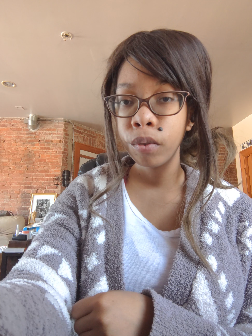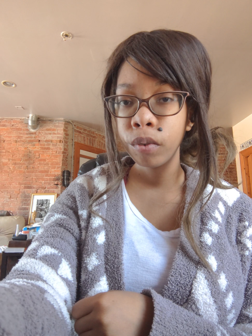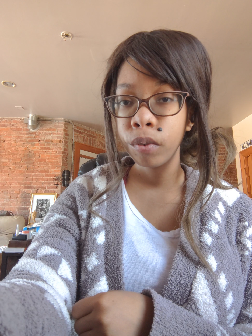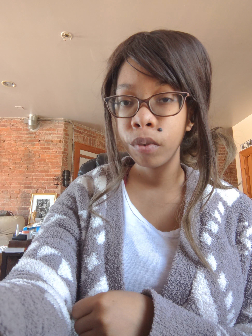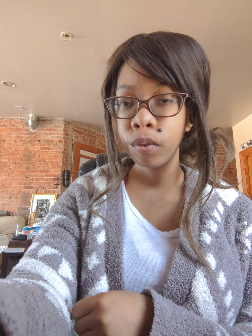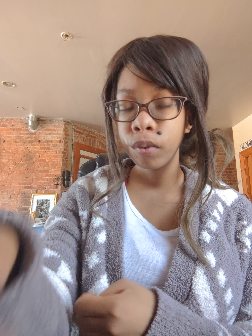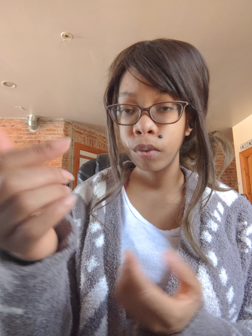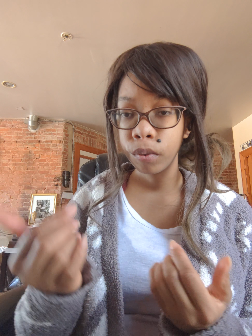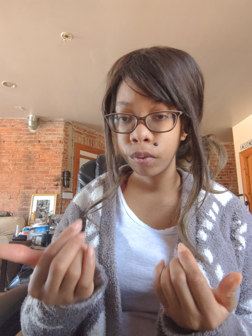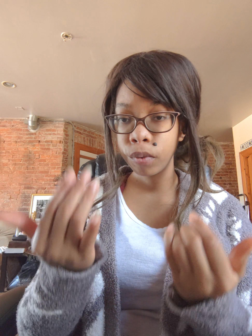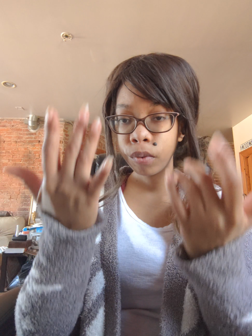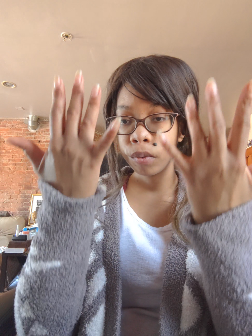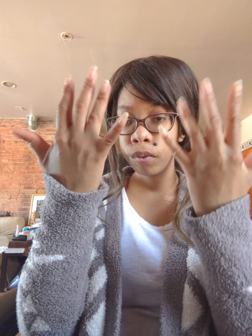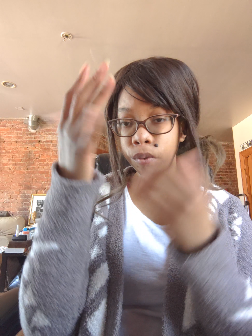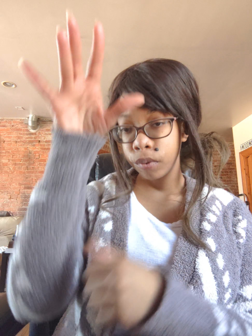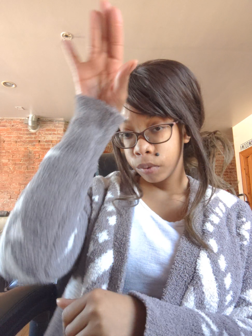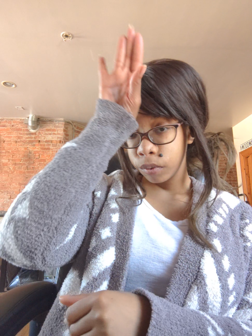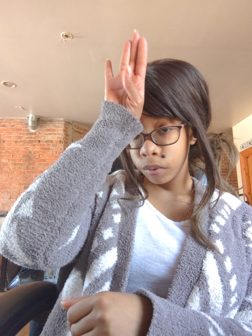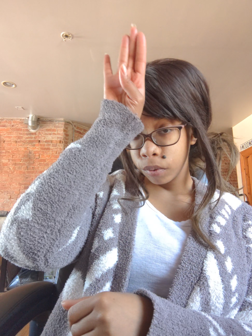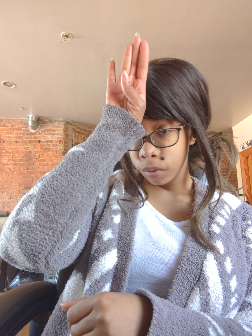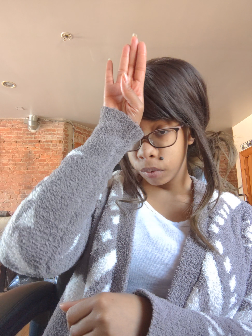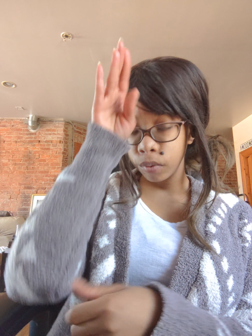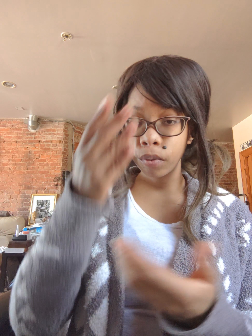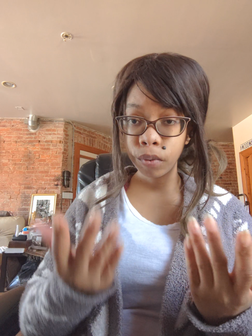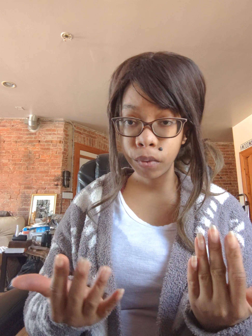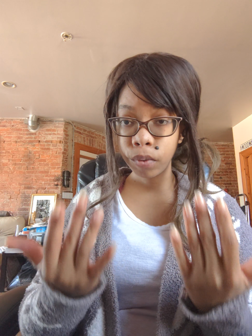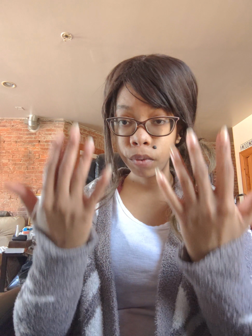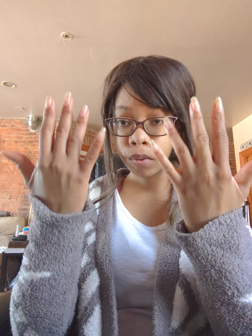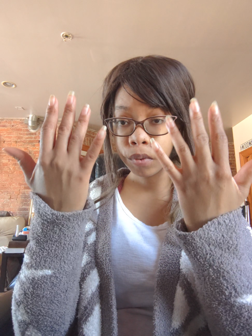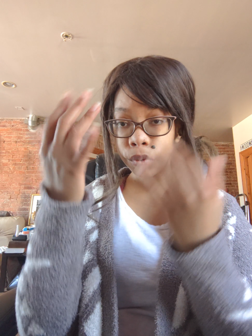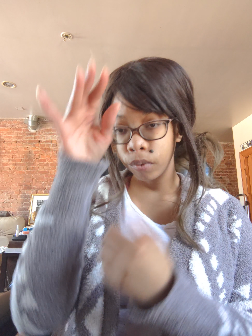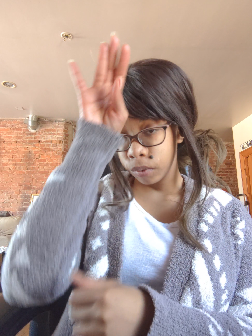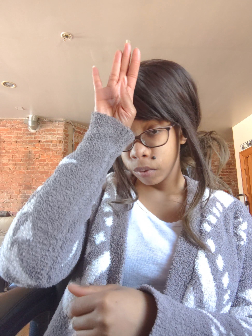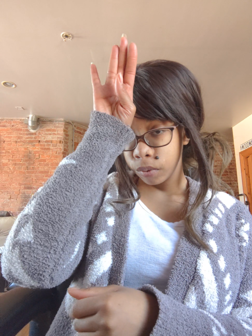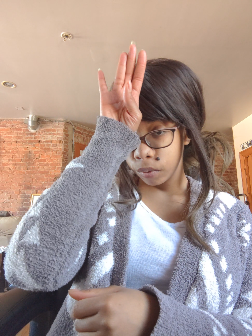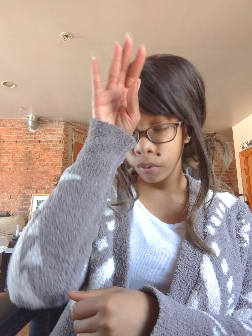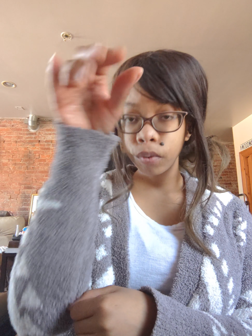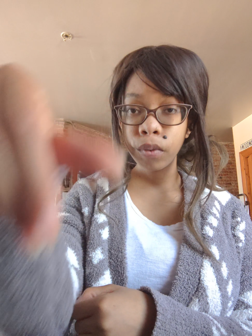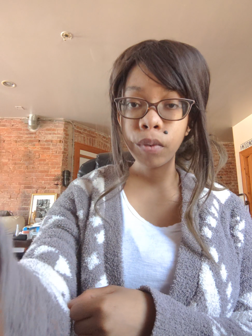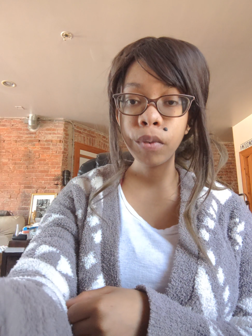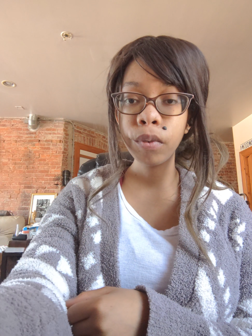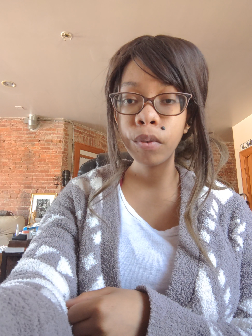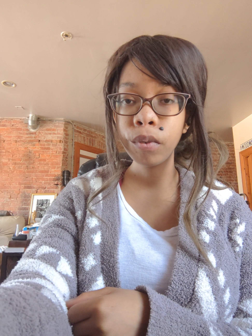fireman